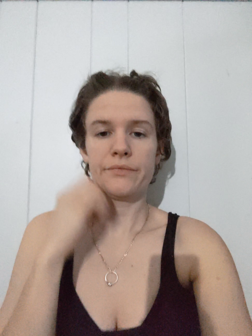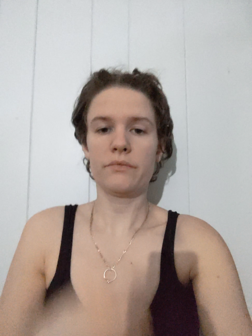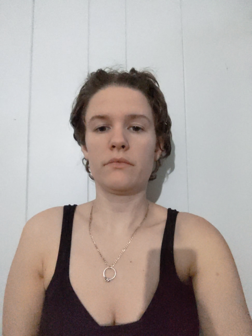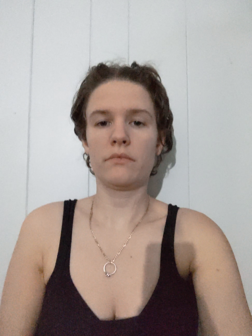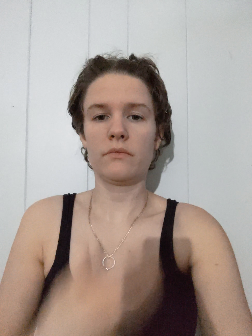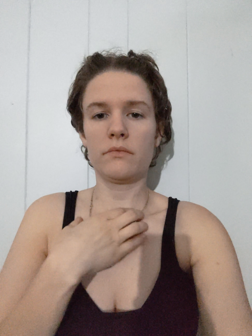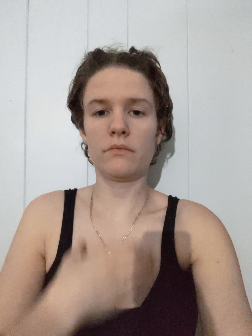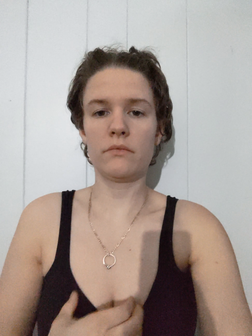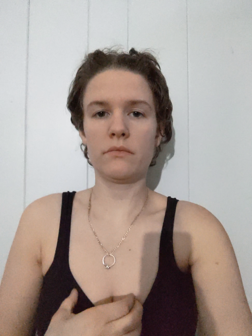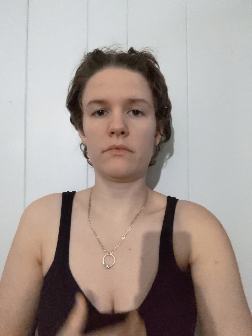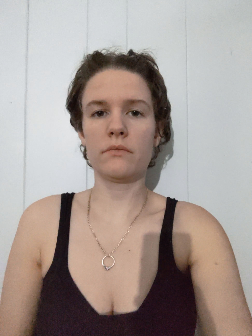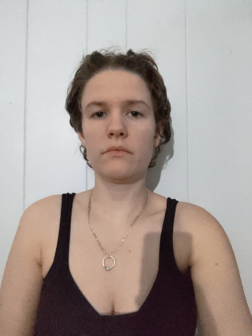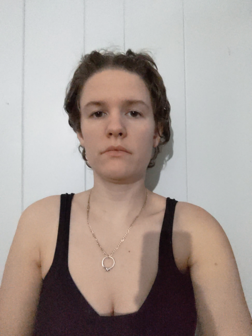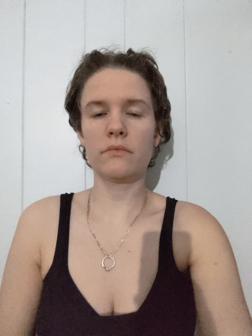hungry